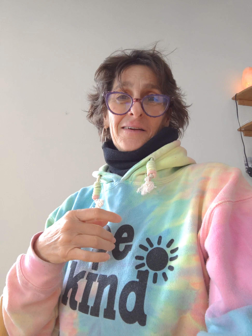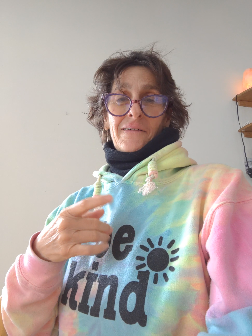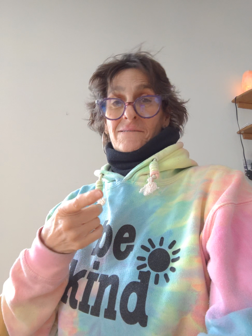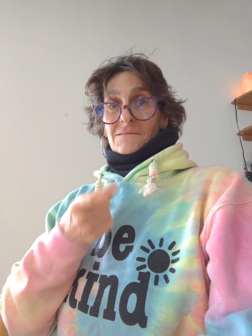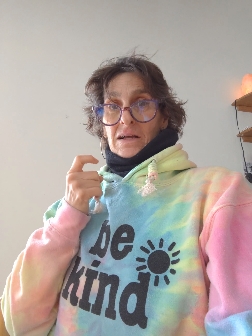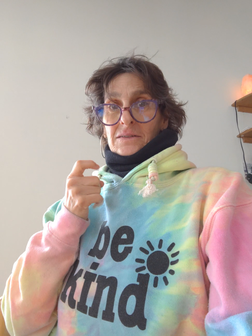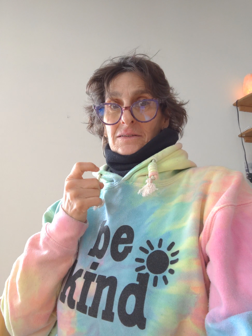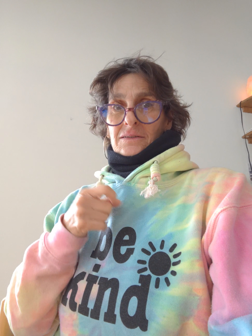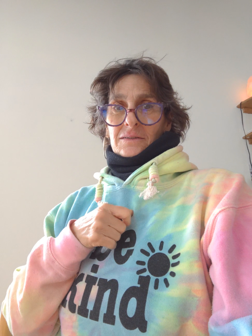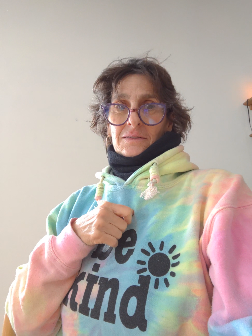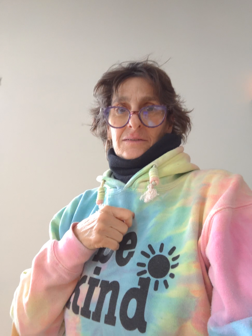fast